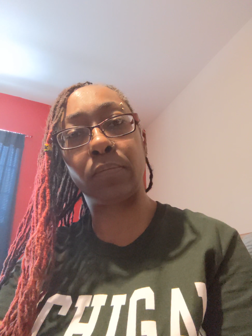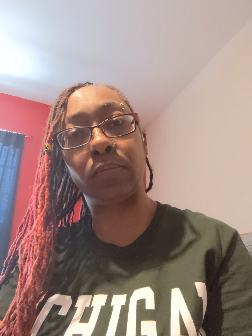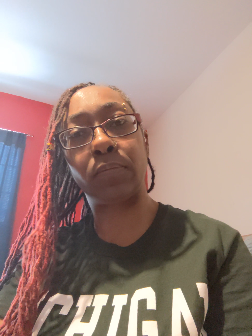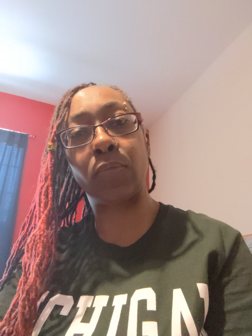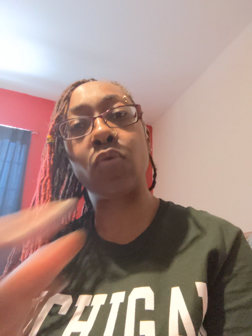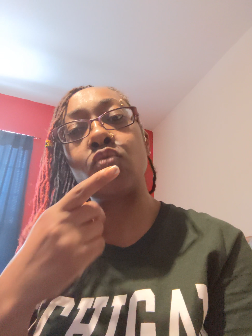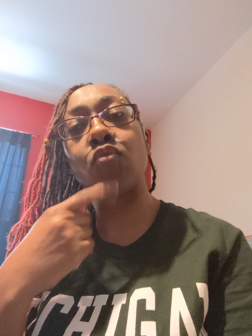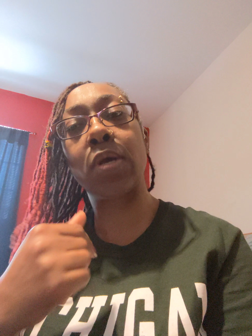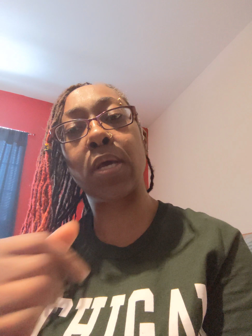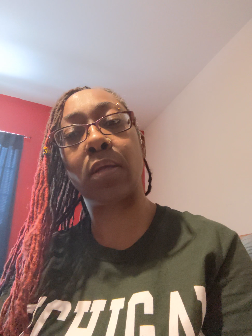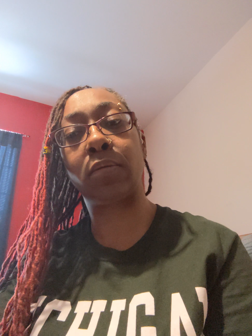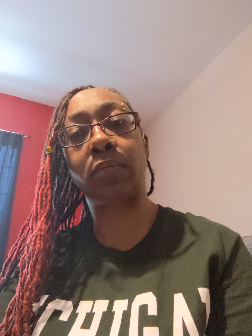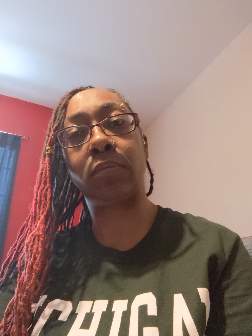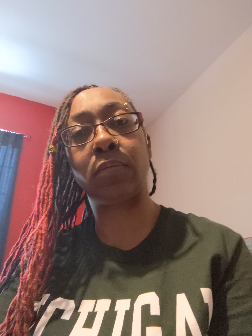red